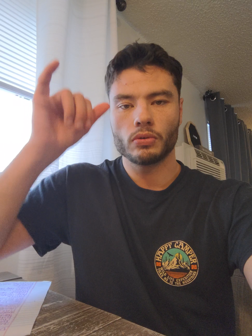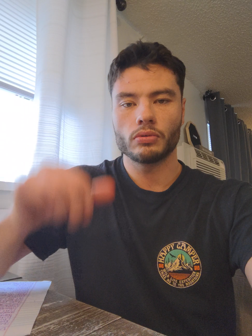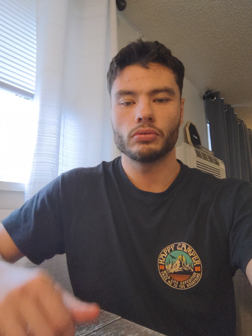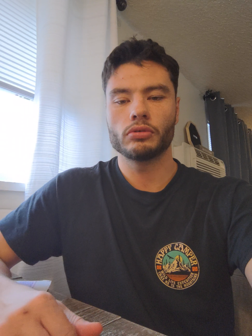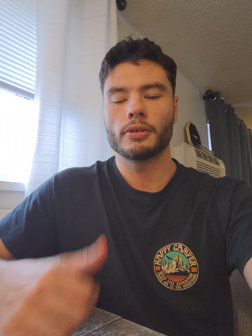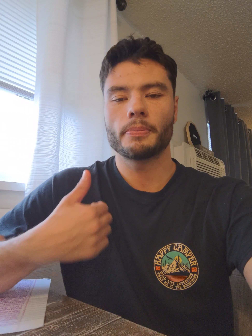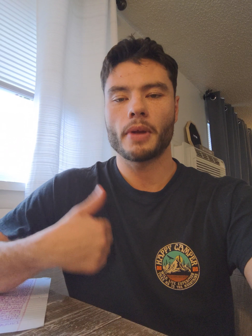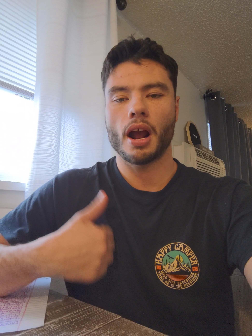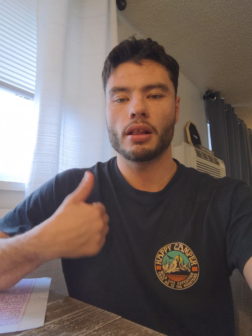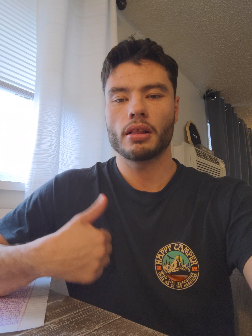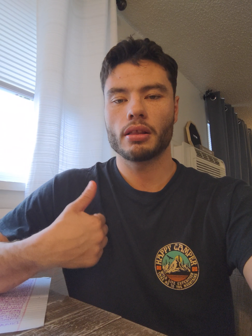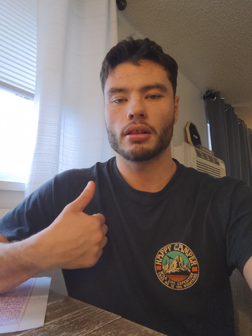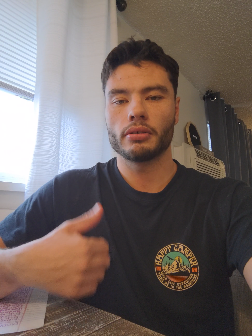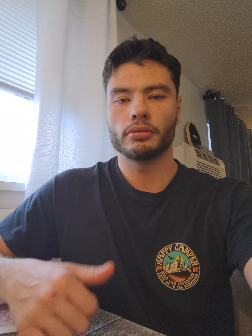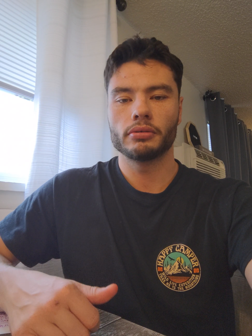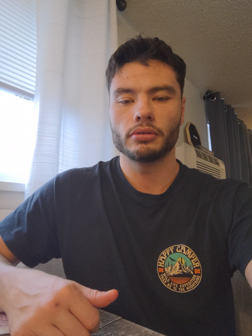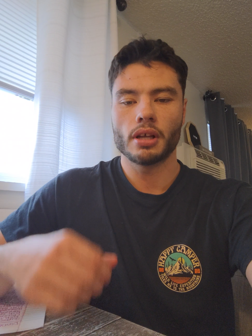bath